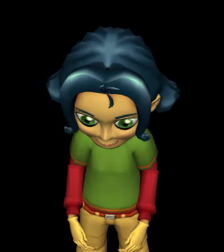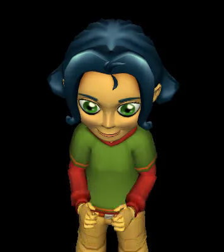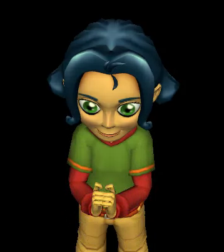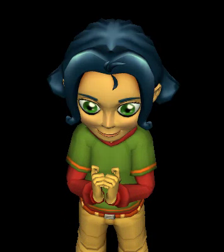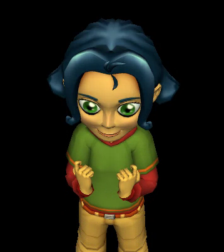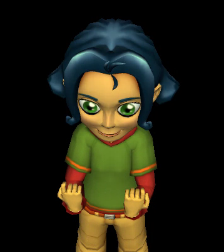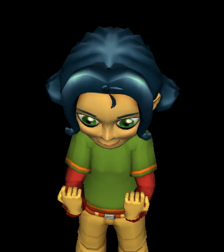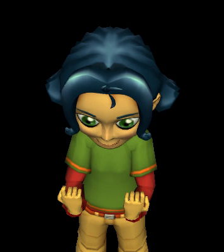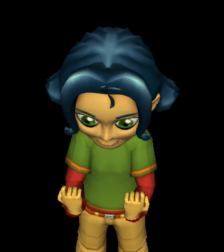صحف